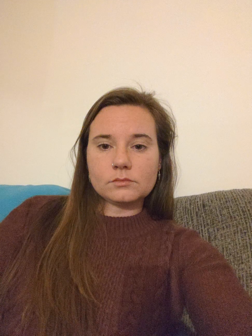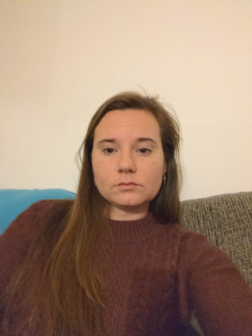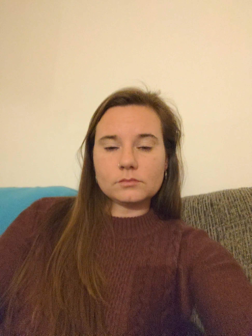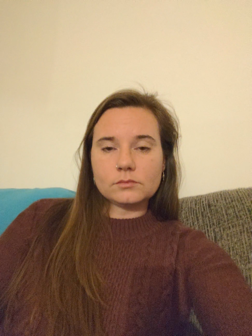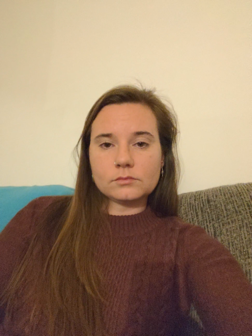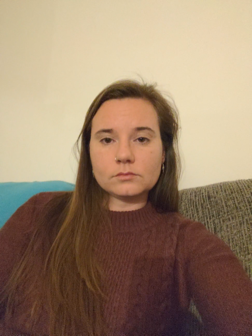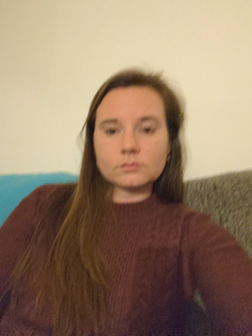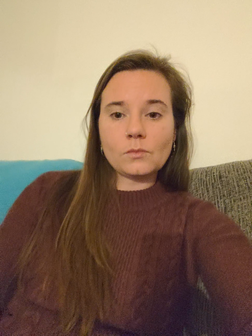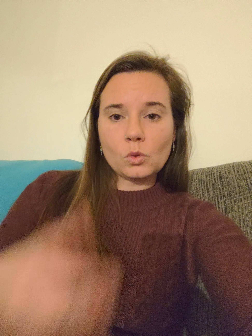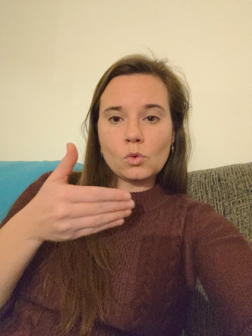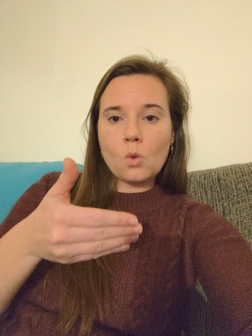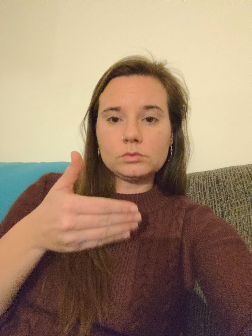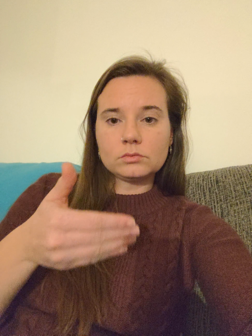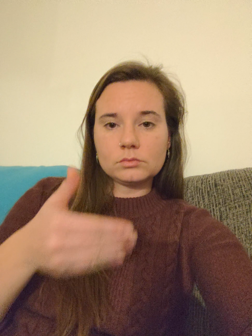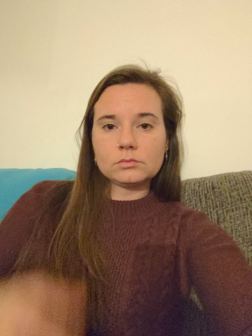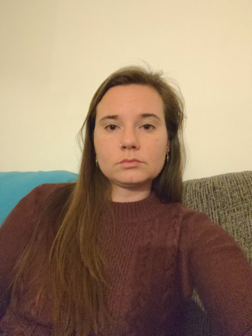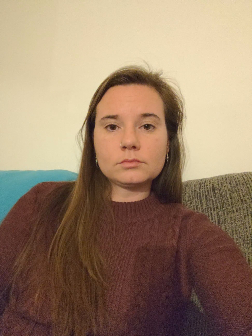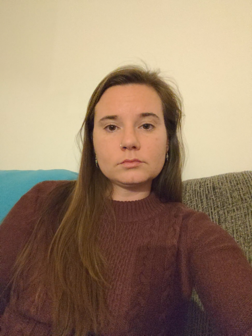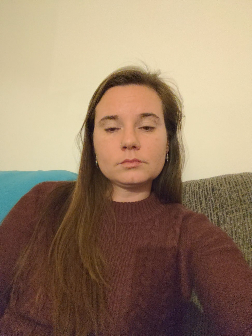close